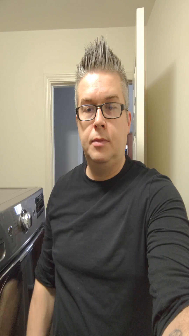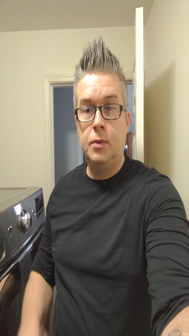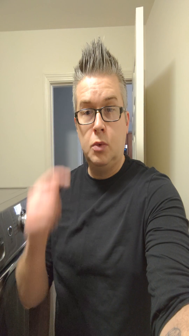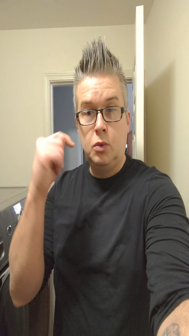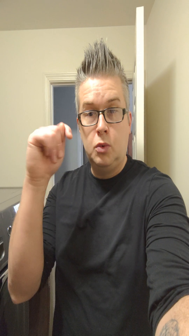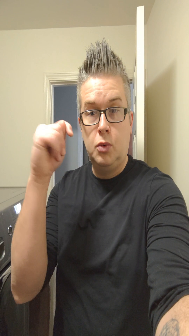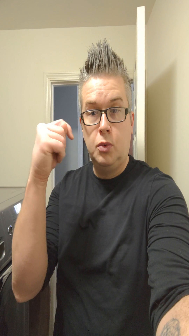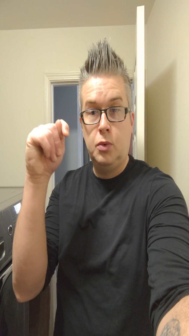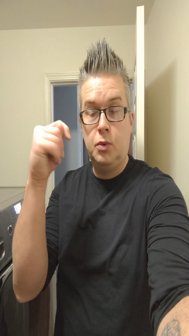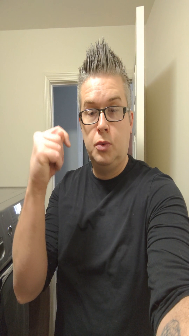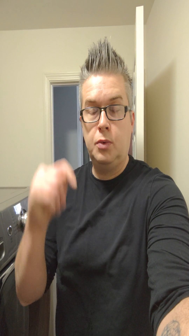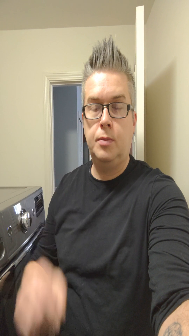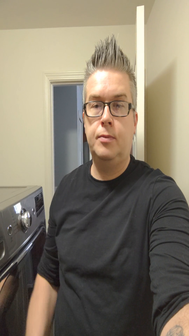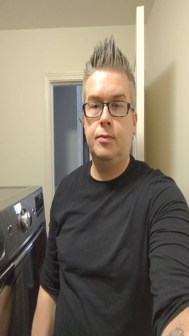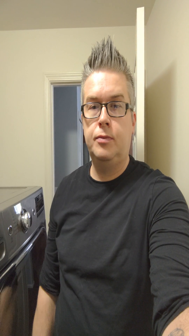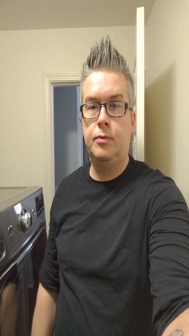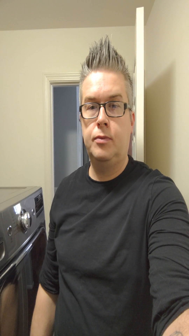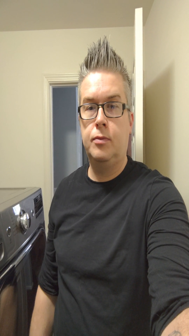toy